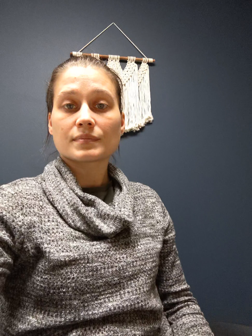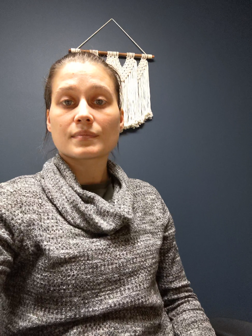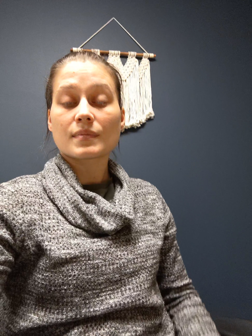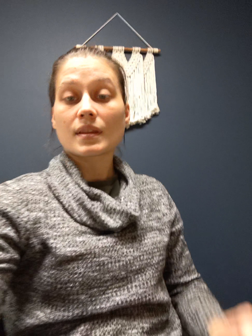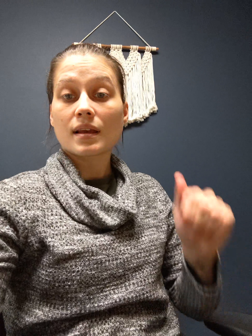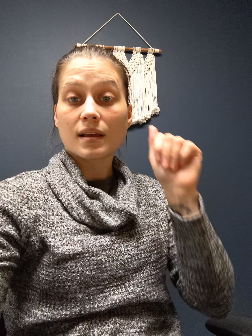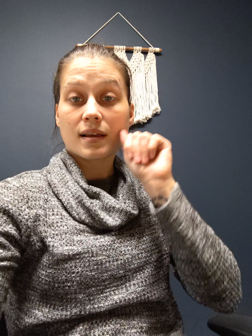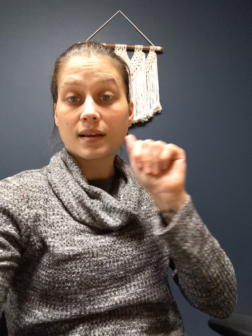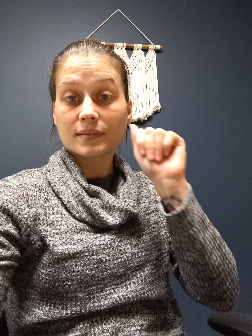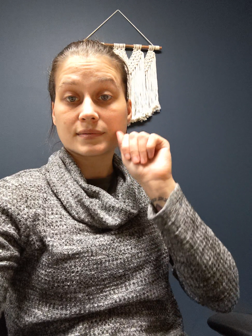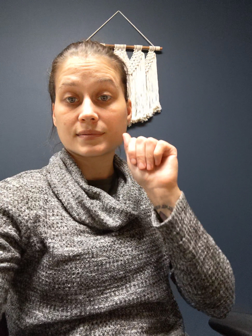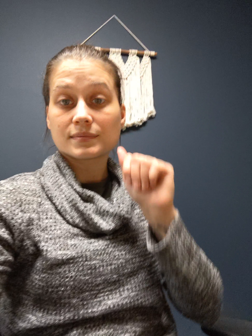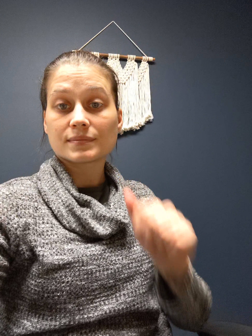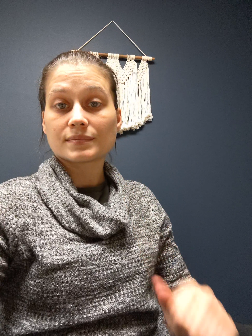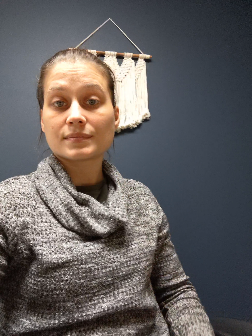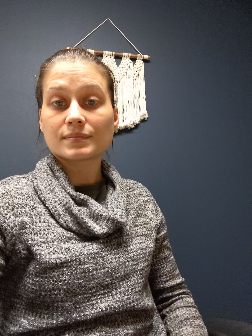aunt